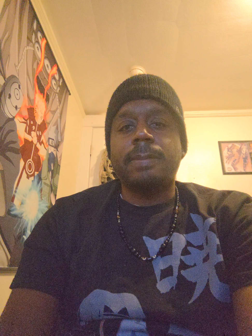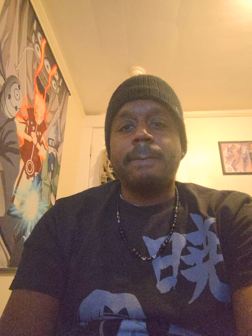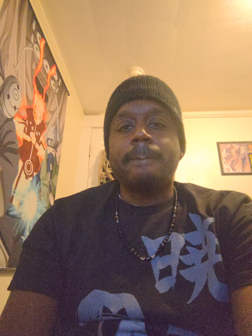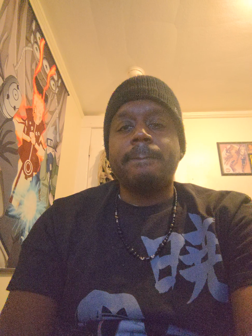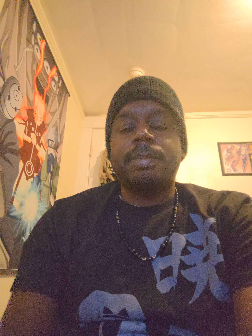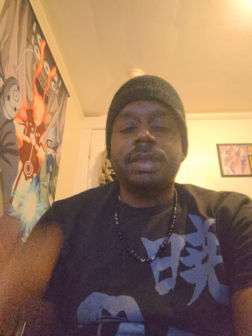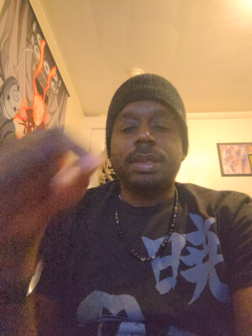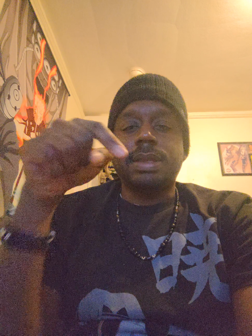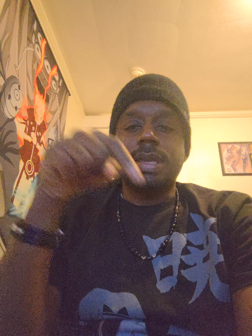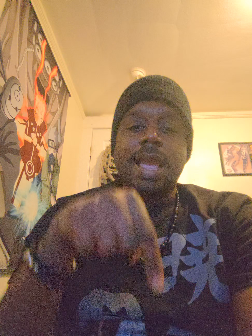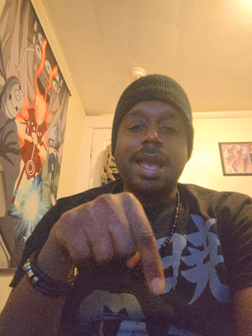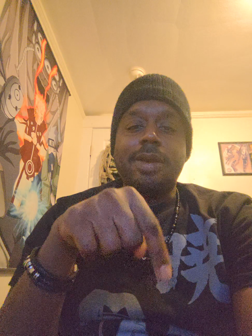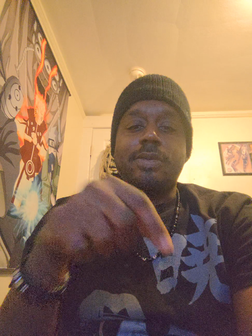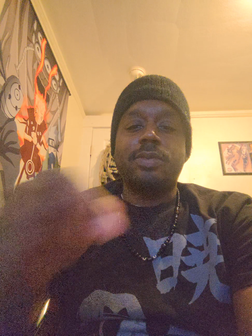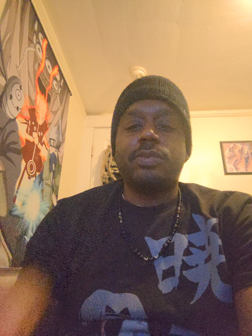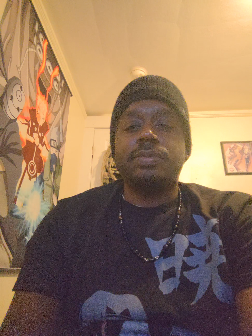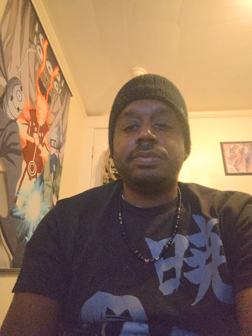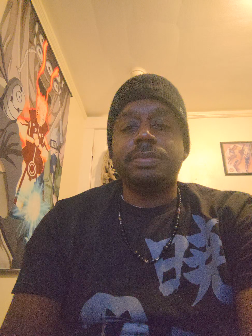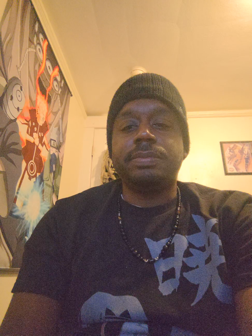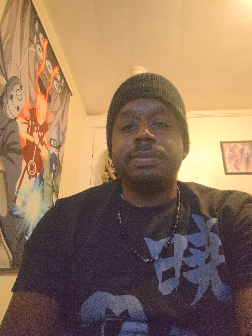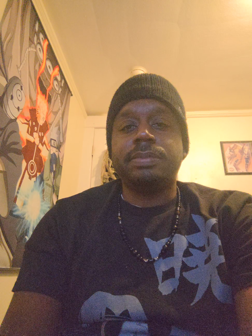down